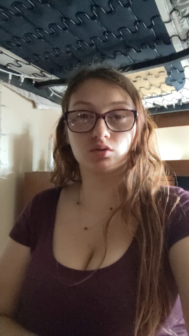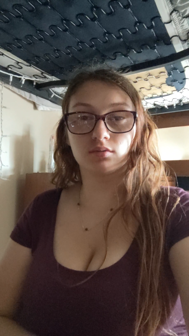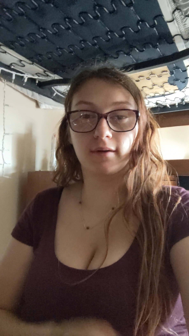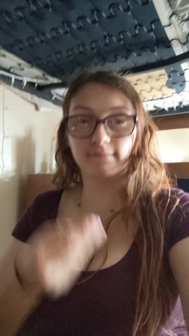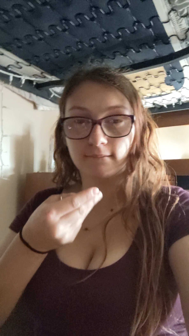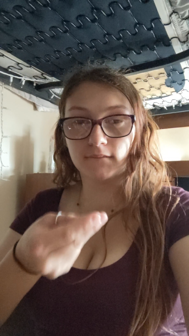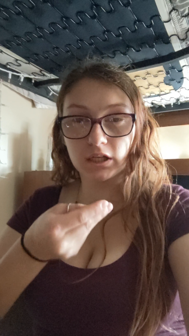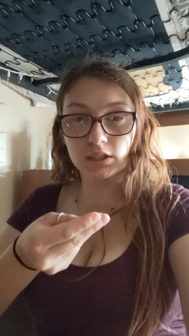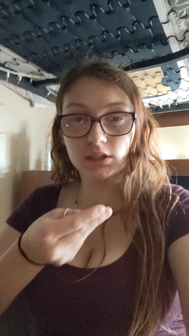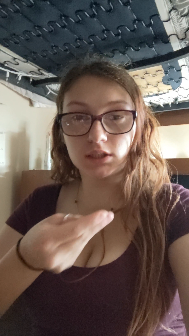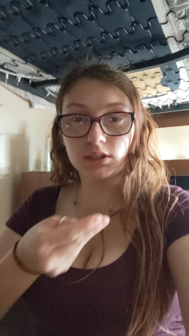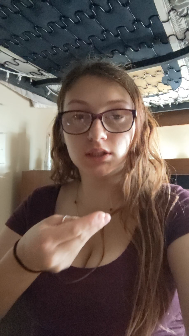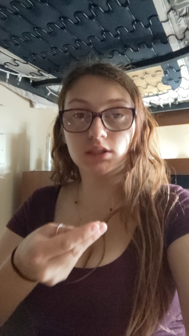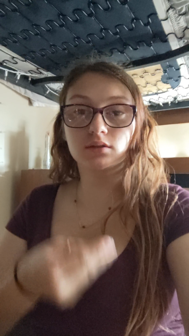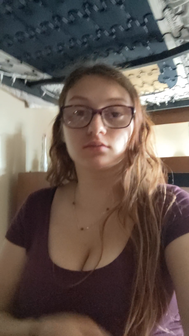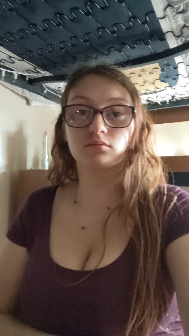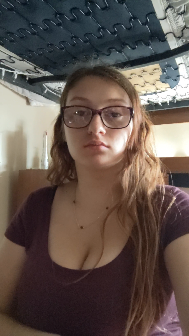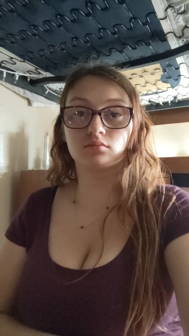feed